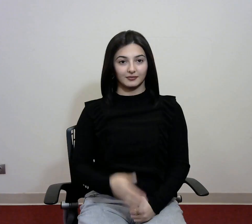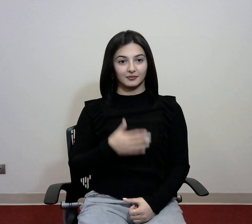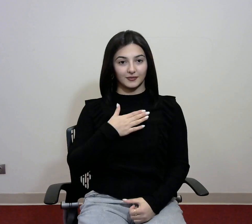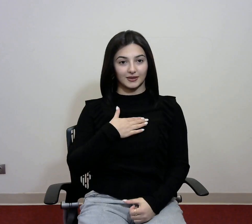mən